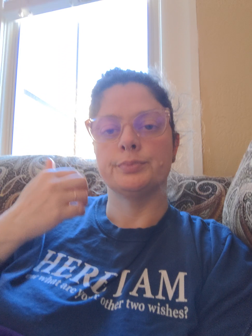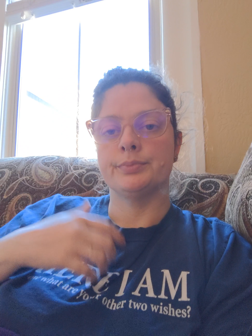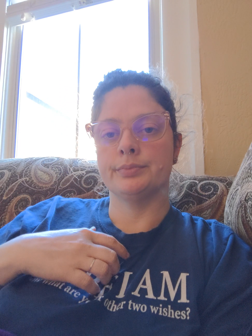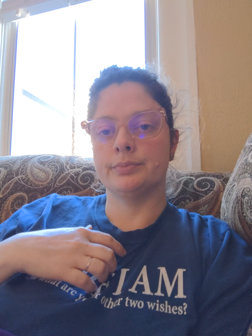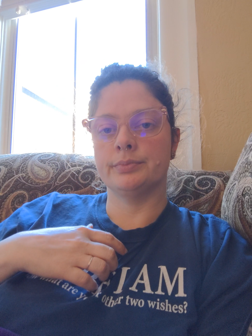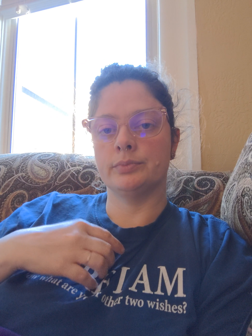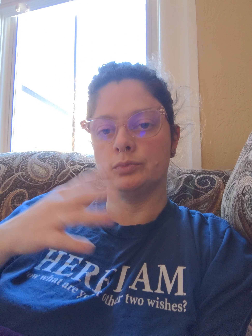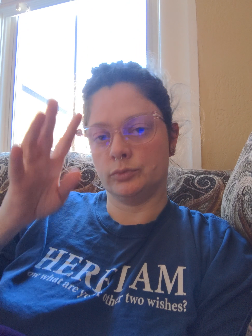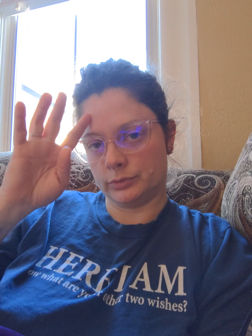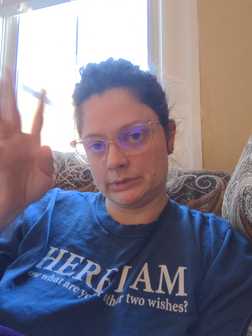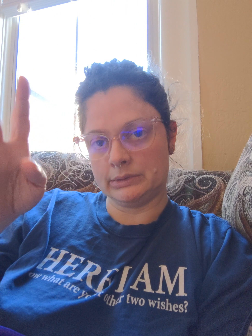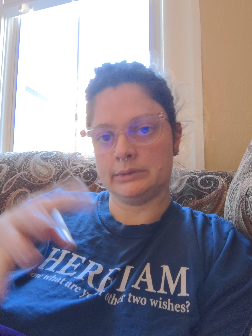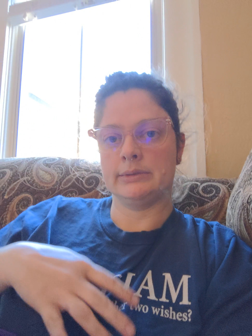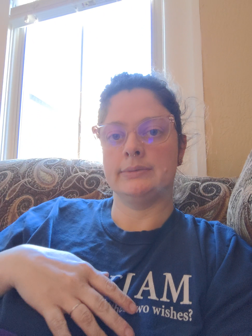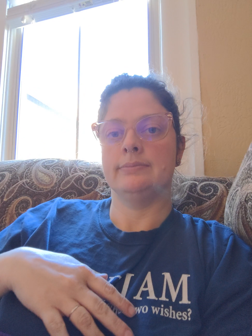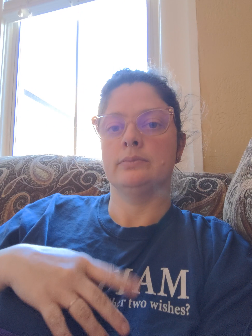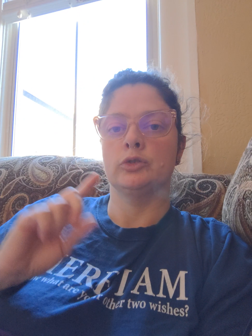pretend